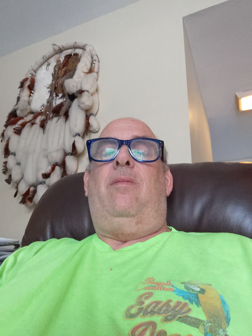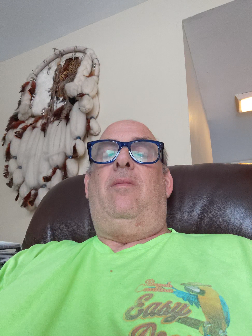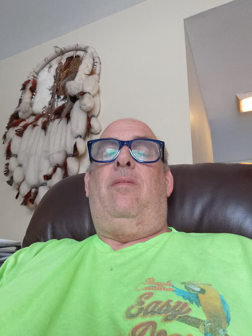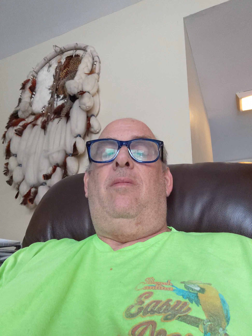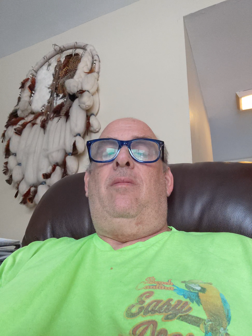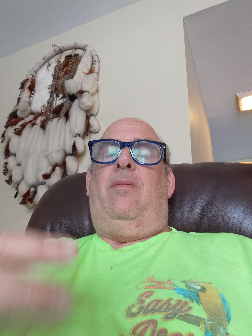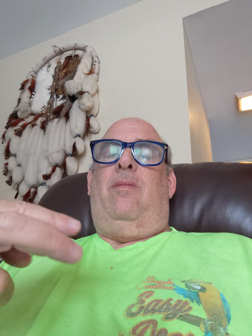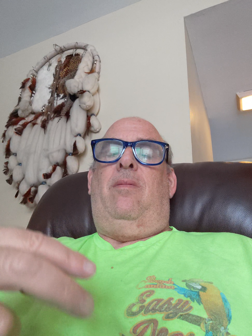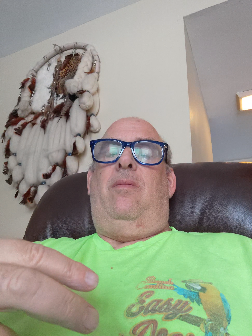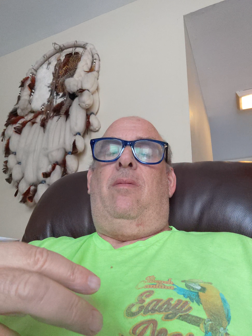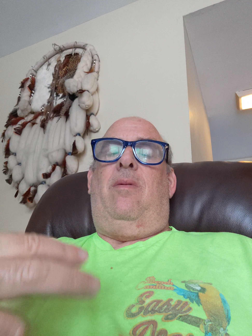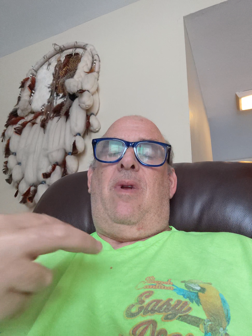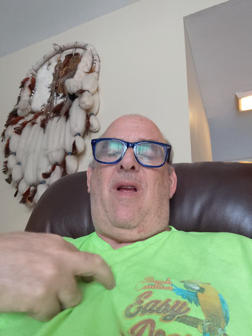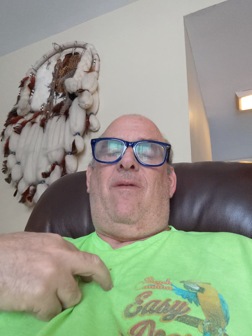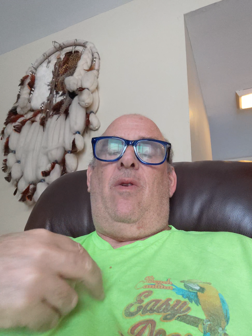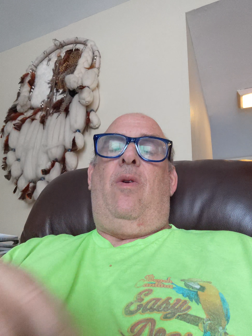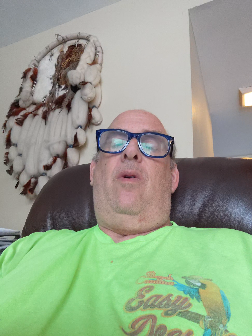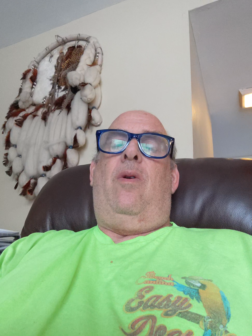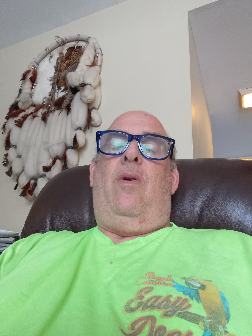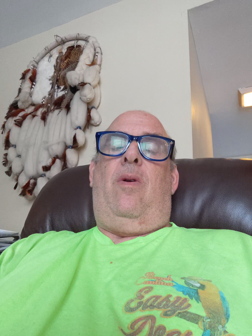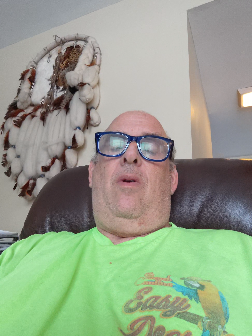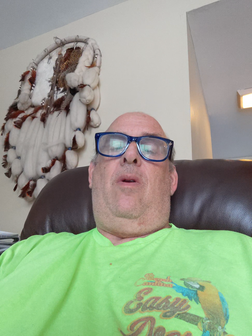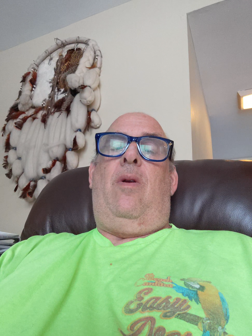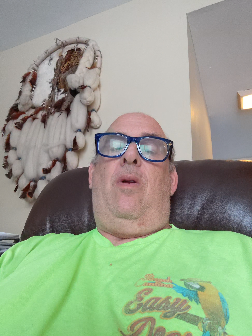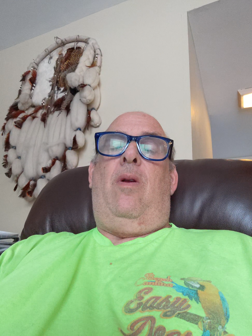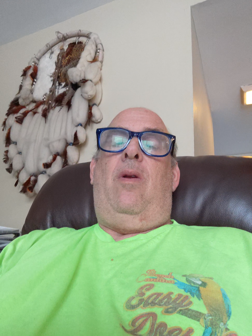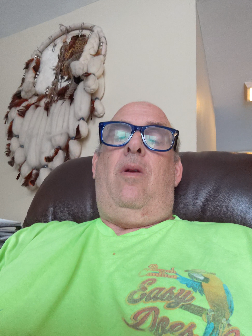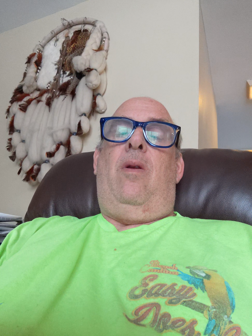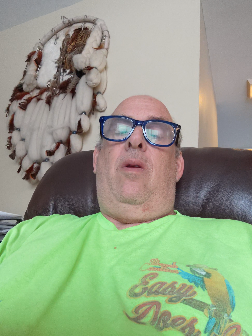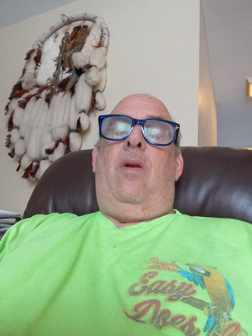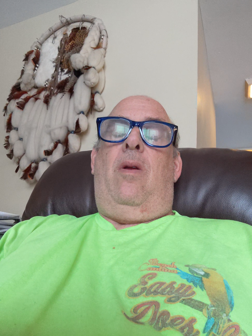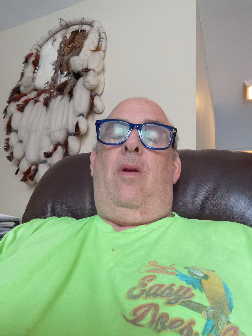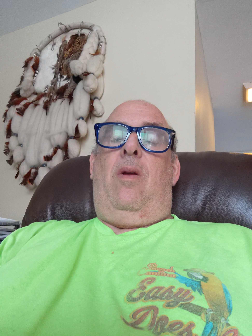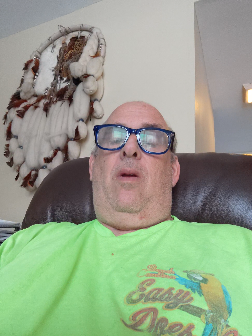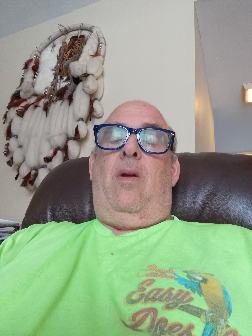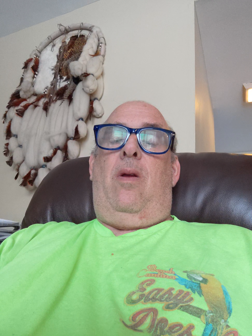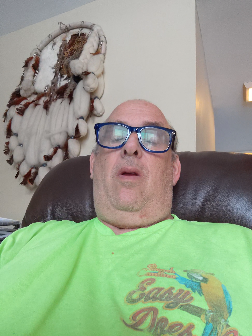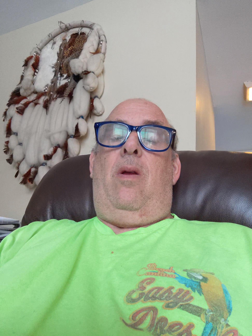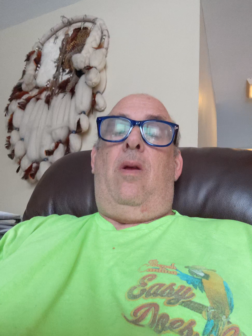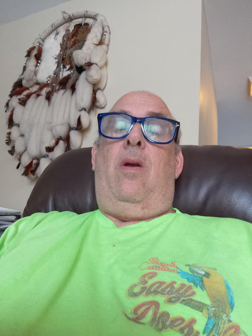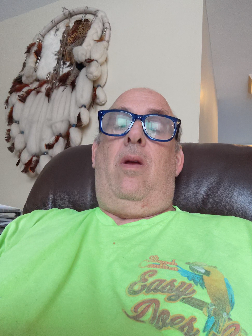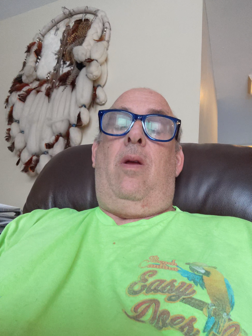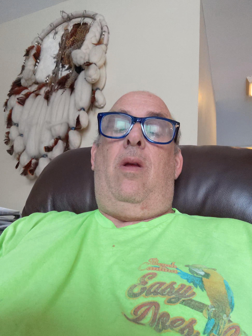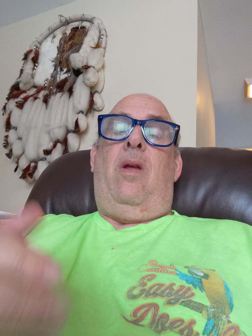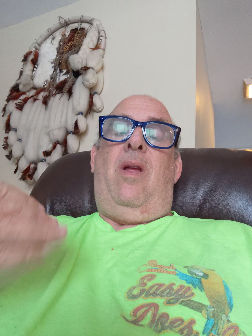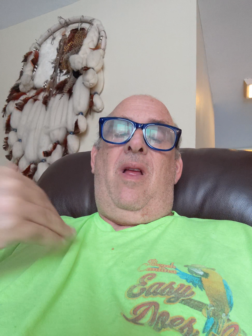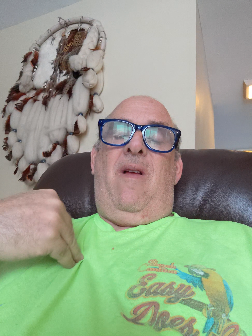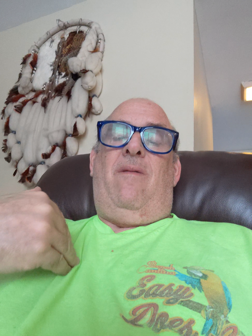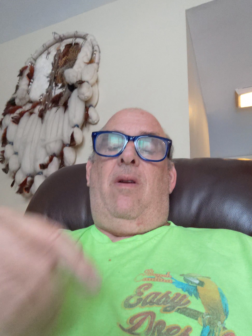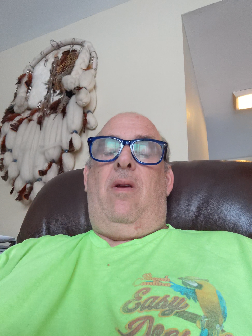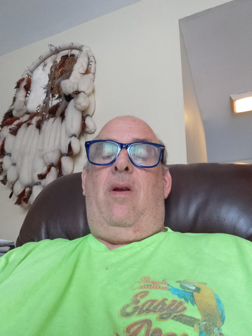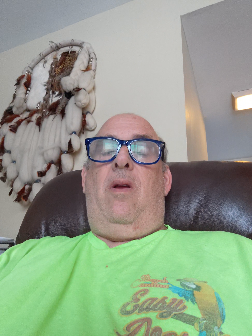have